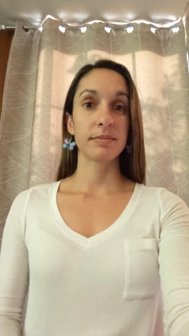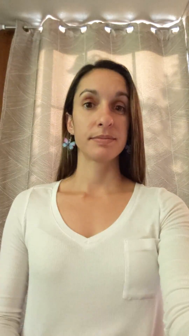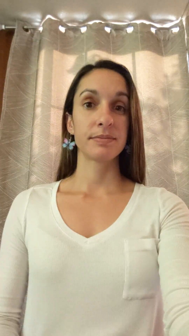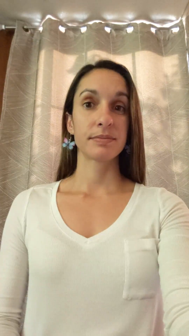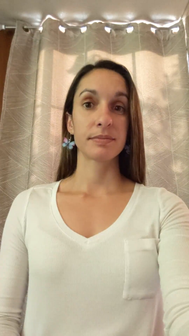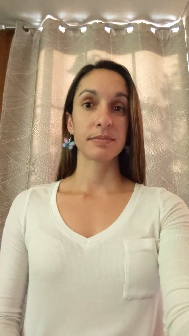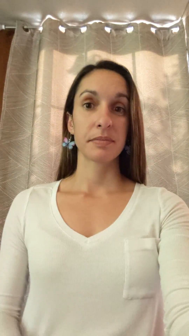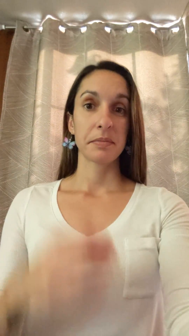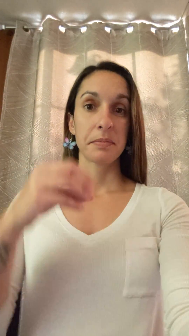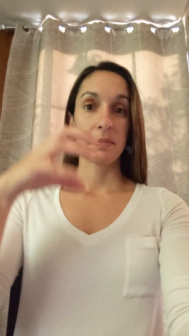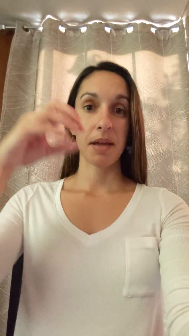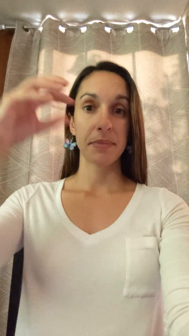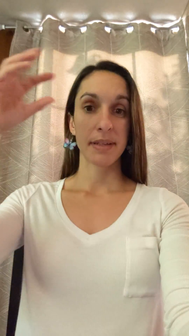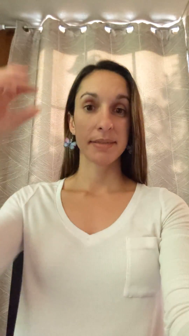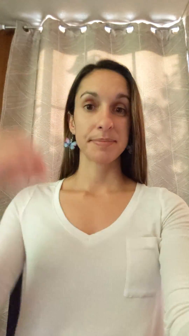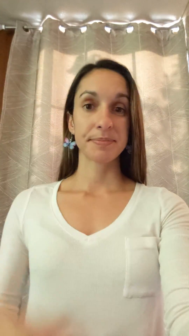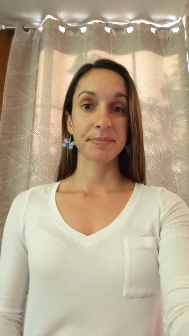bubbles